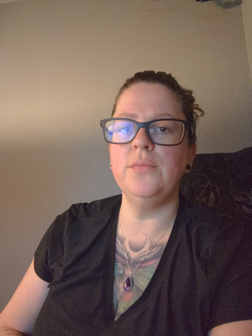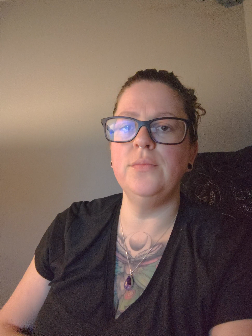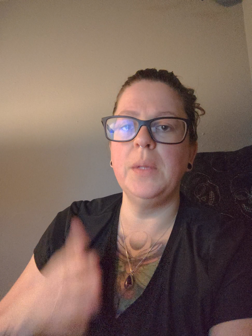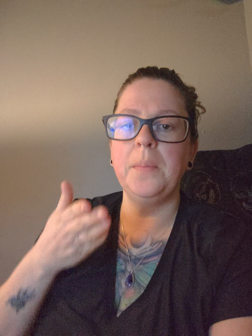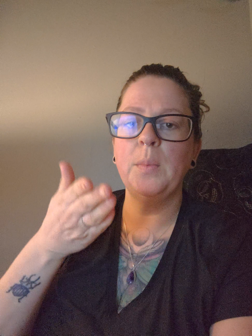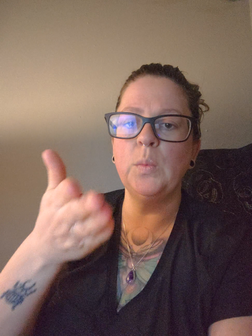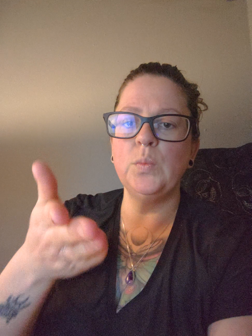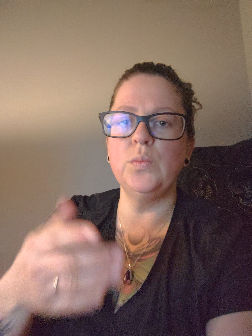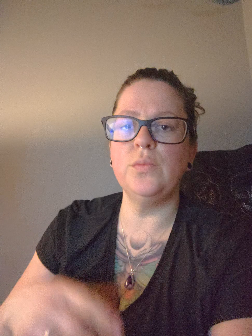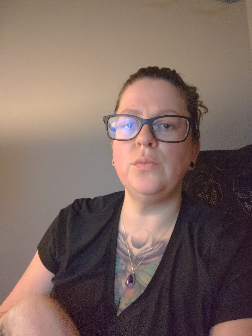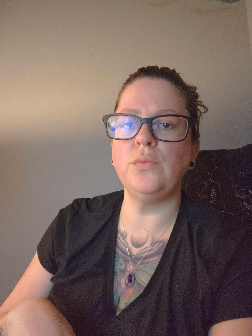boat